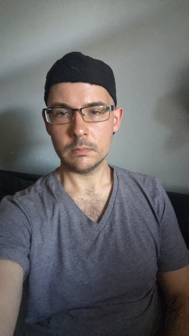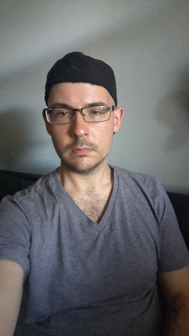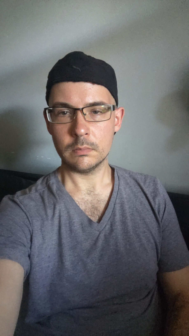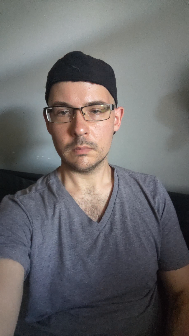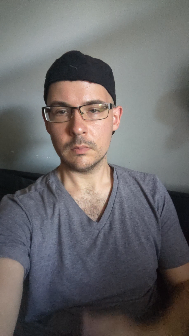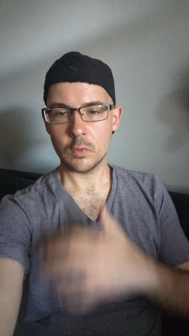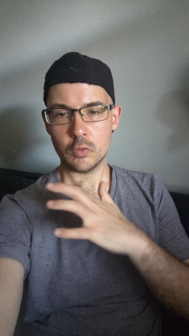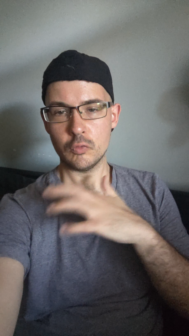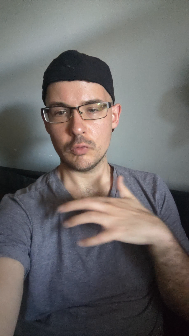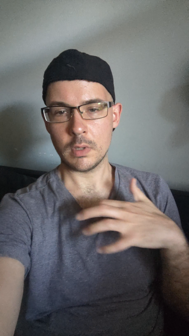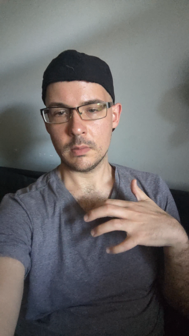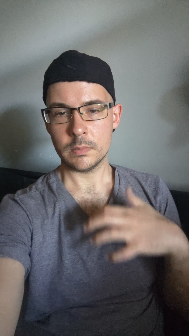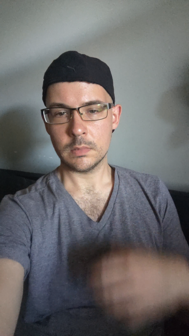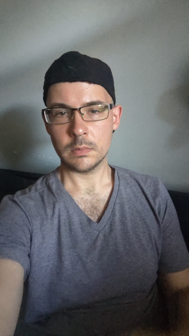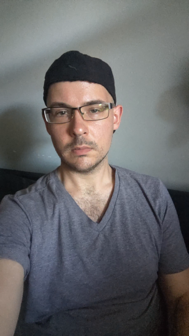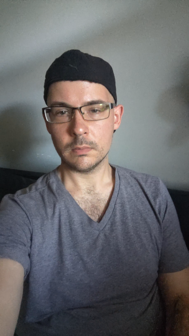grapes